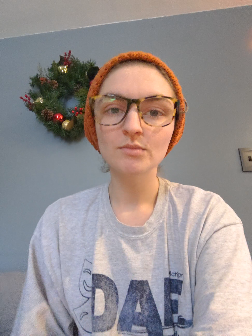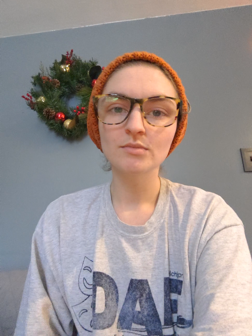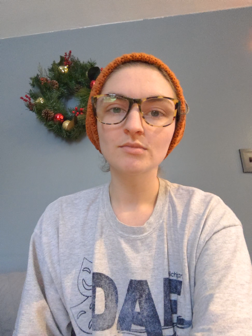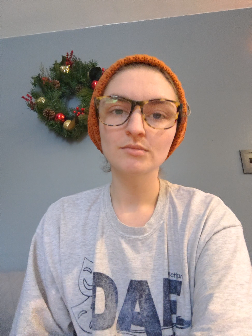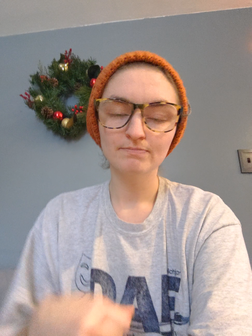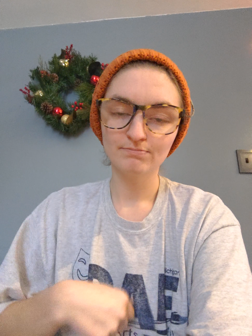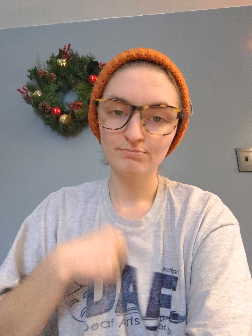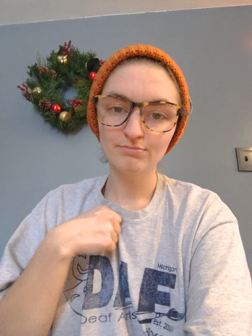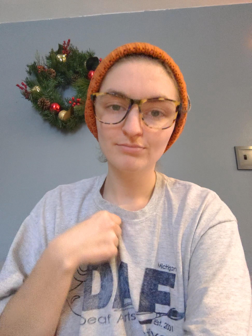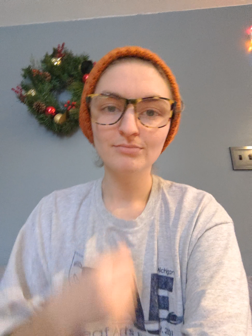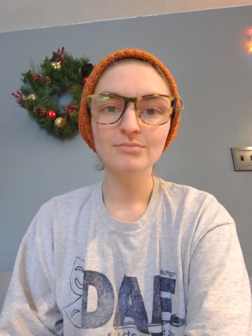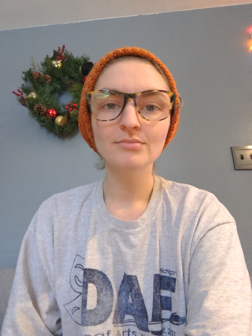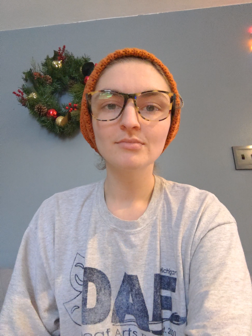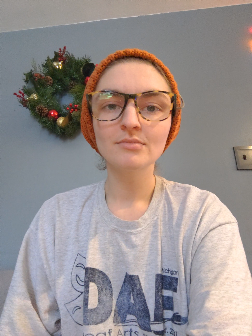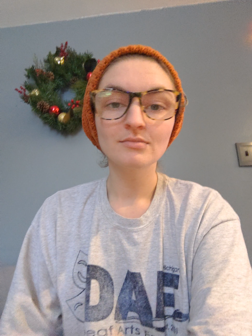zipper